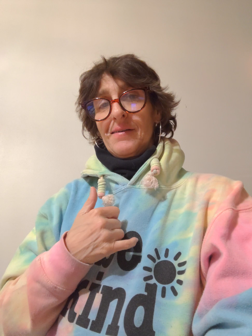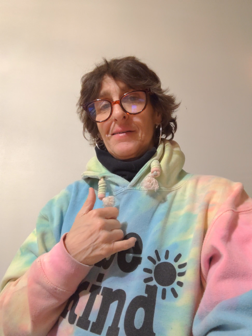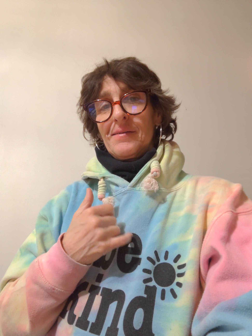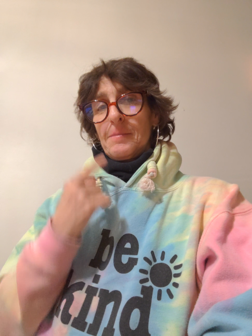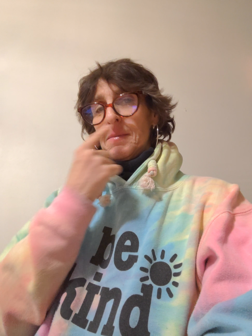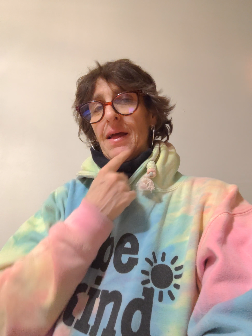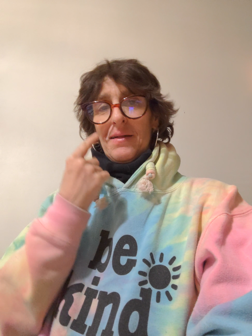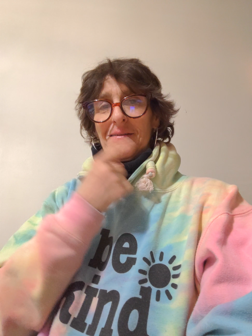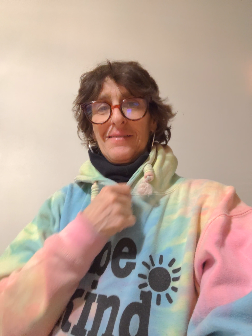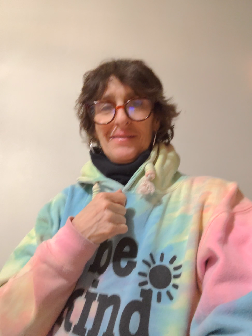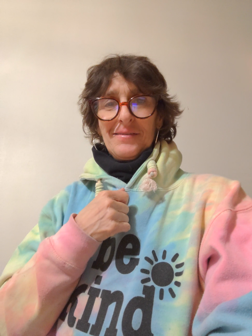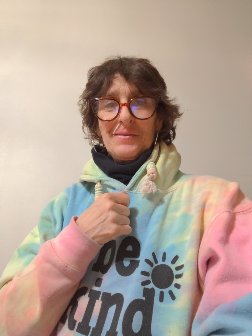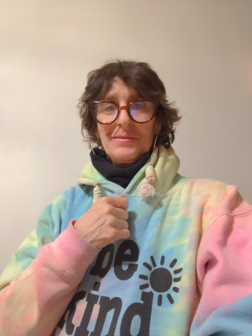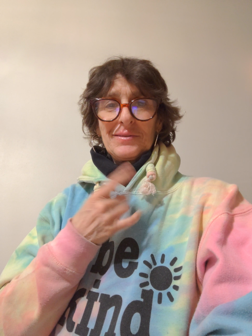mouth